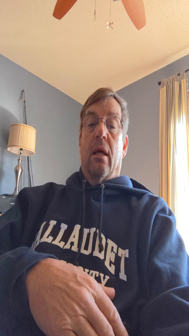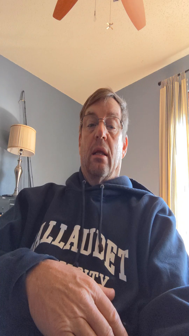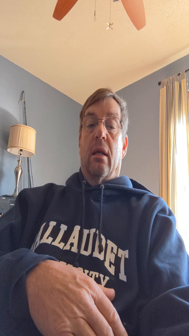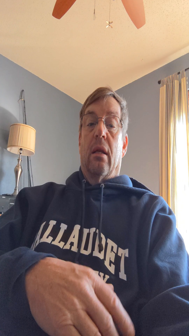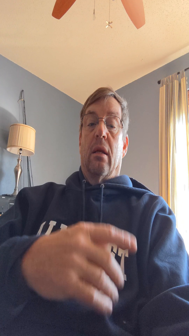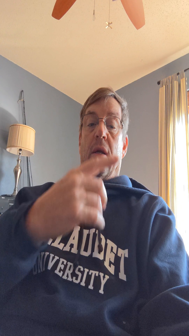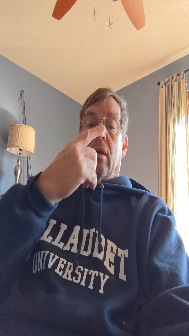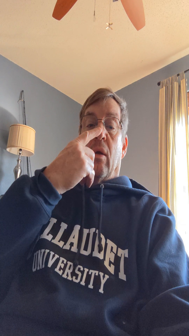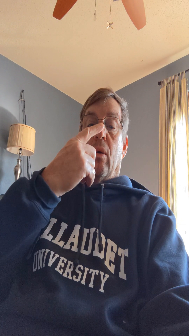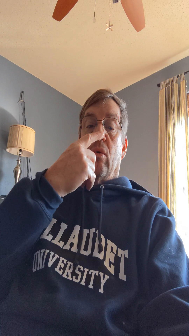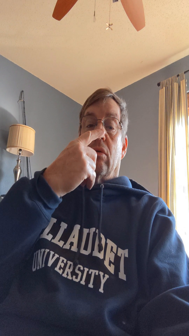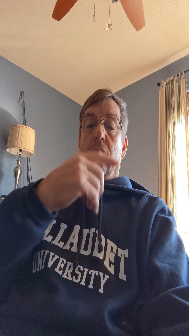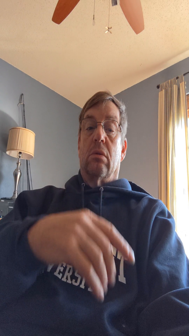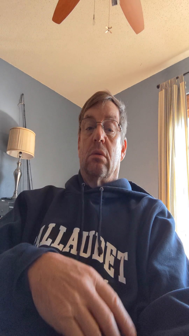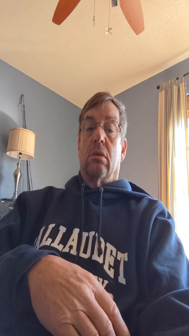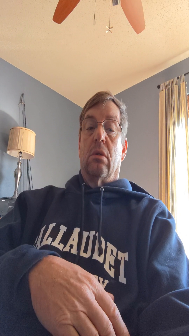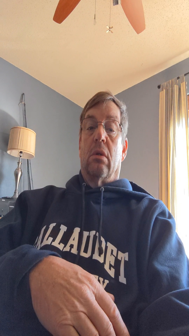nose